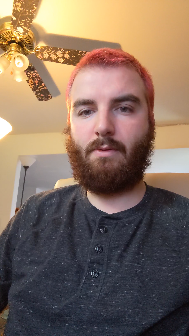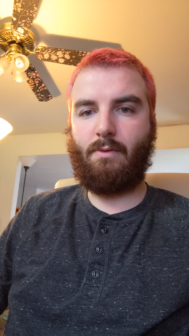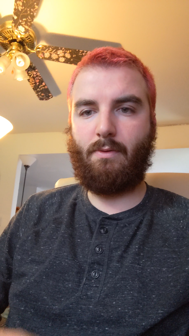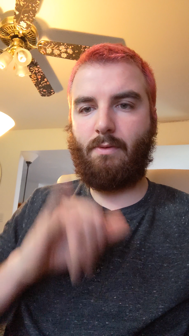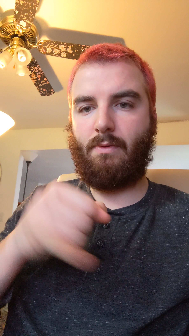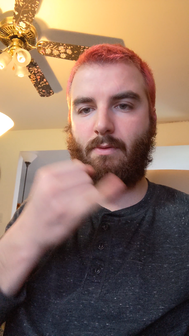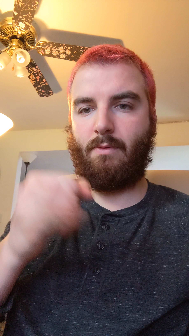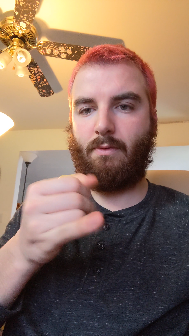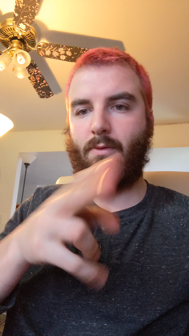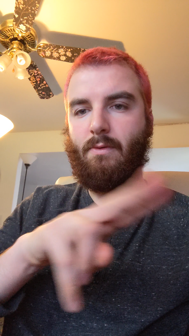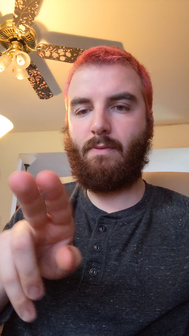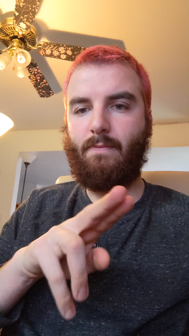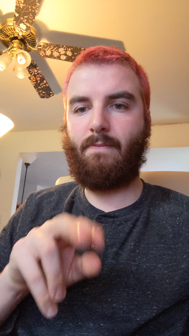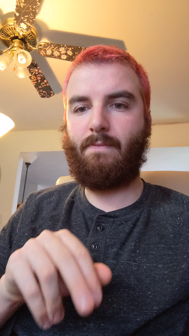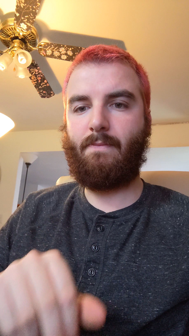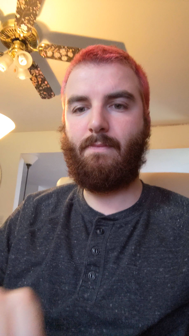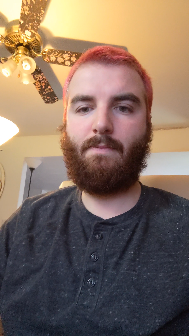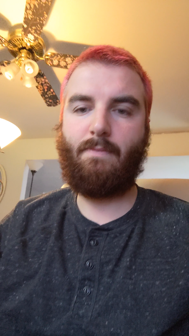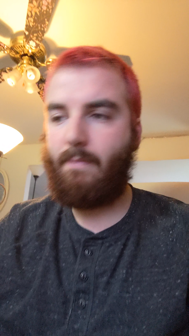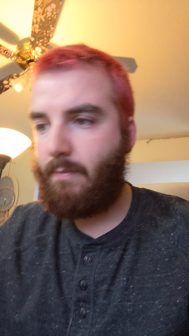jelly